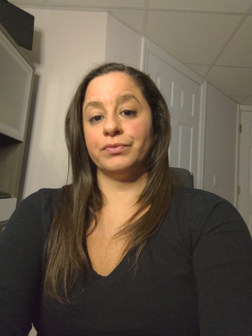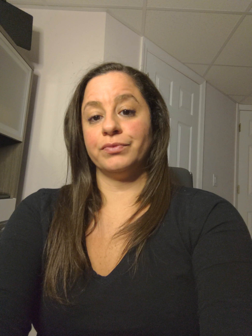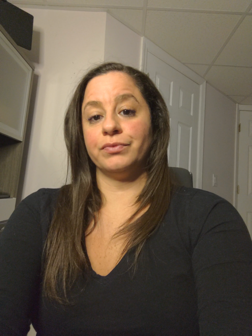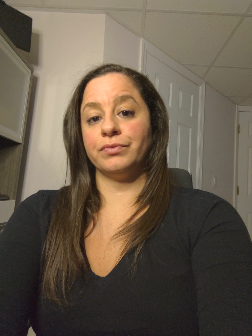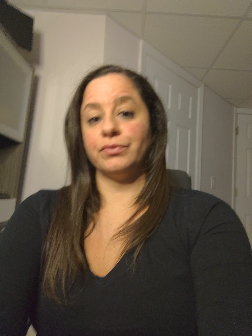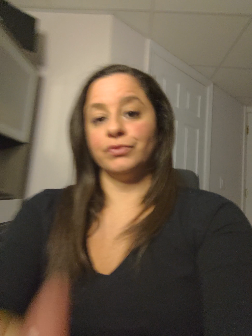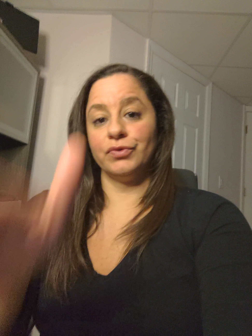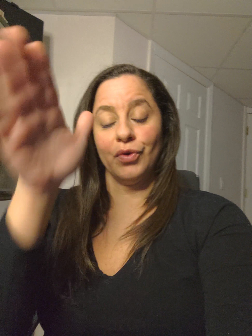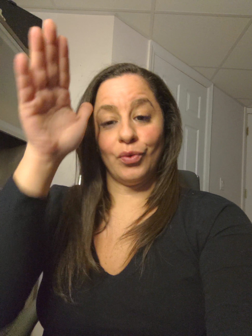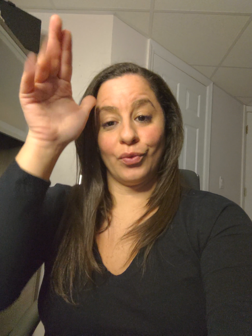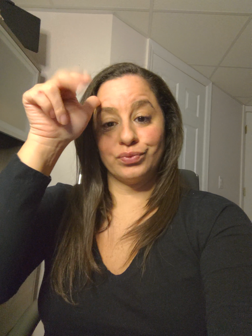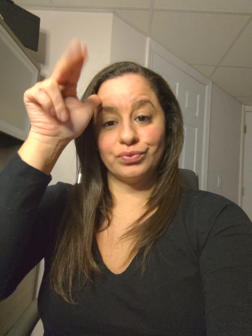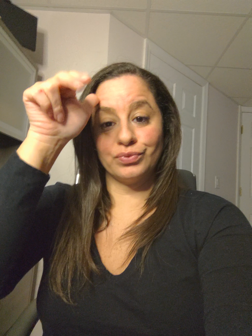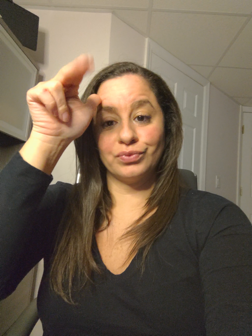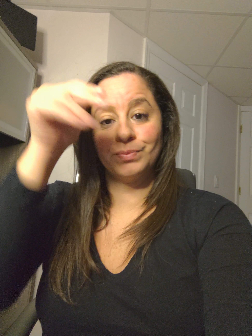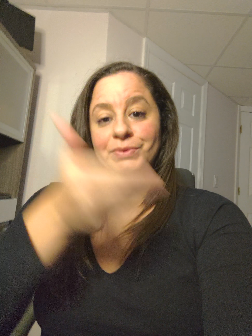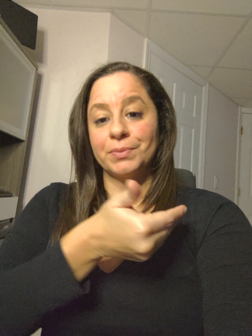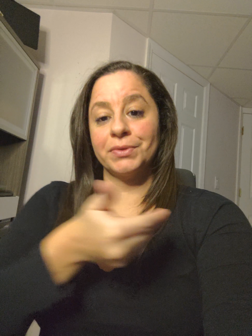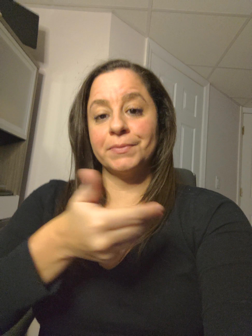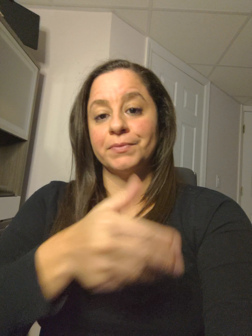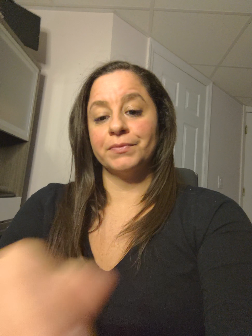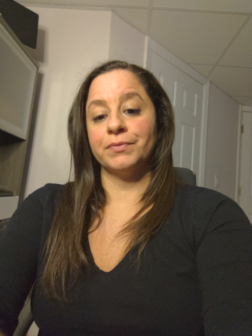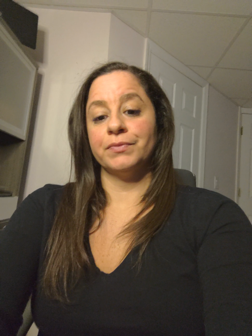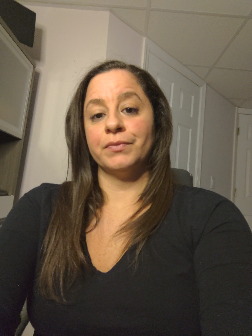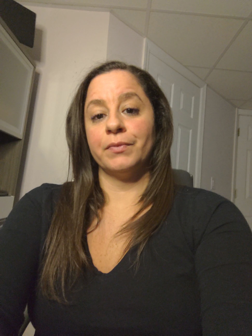donkey